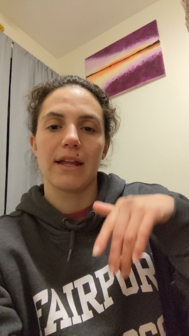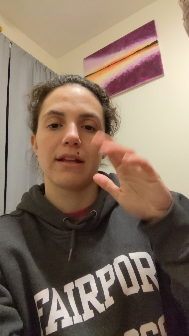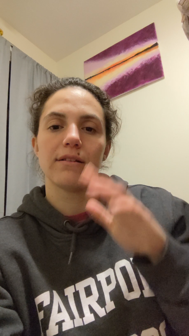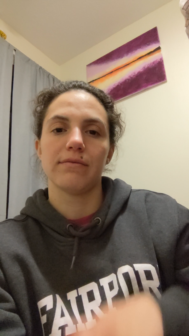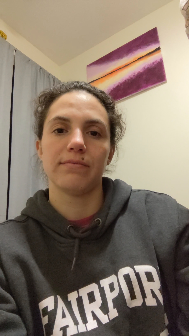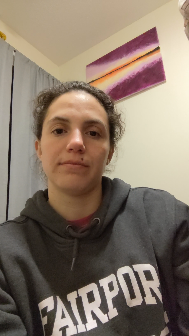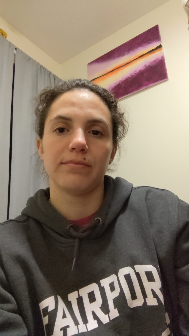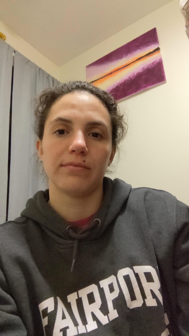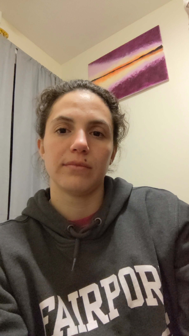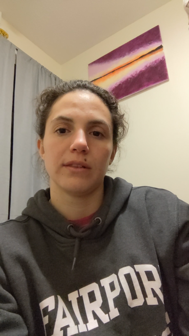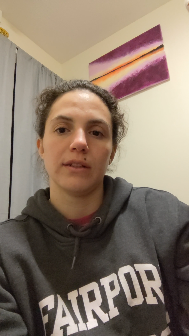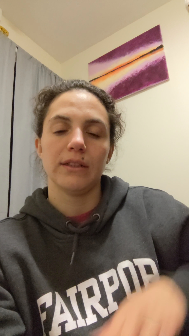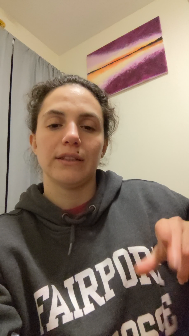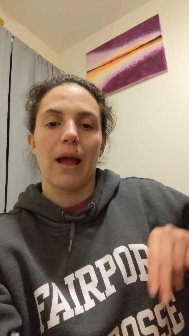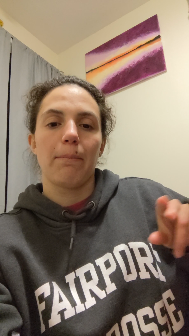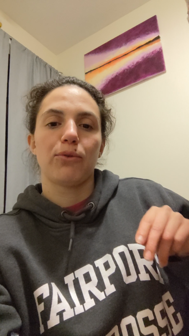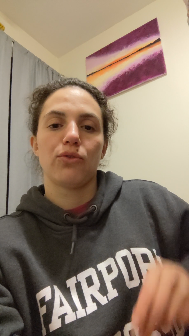diaper